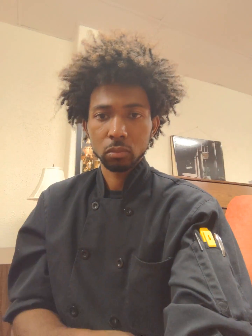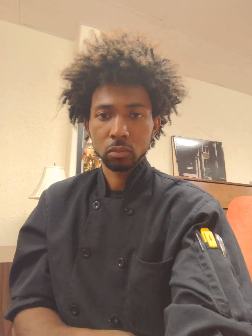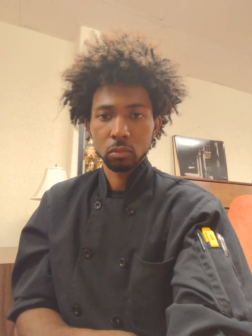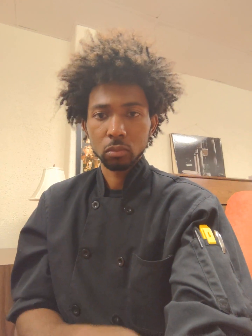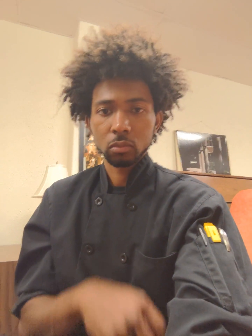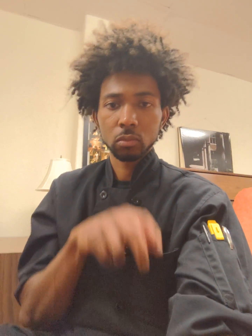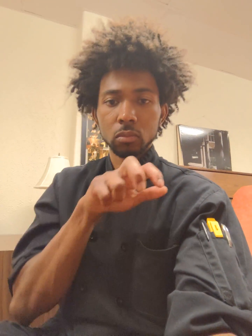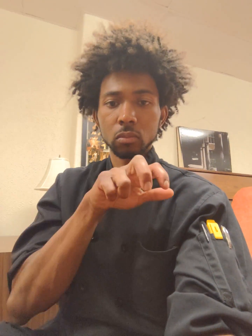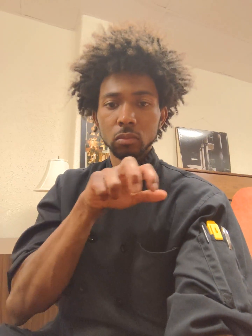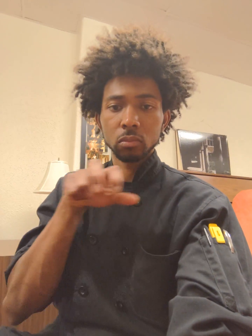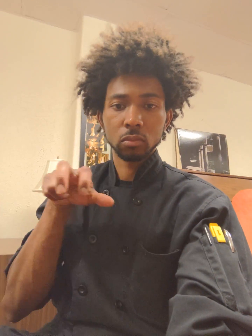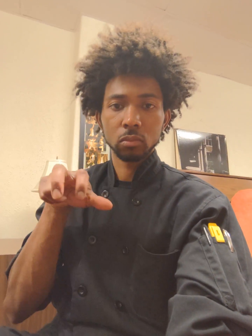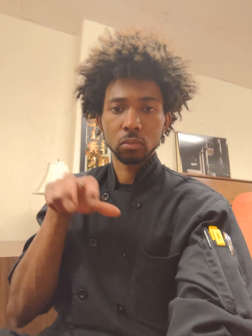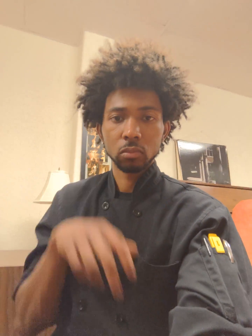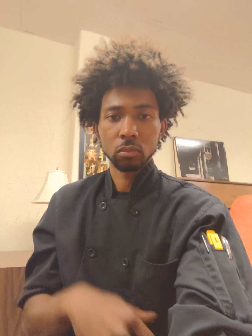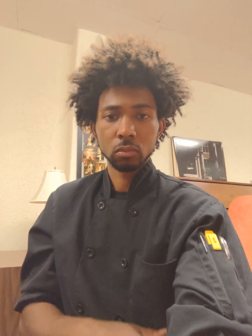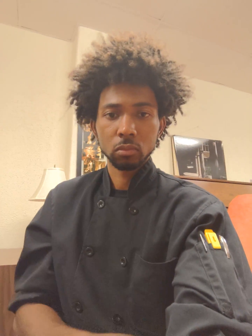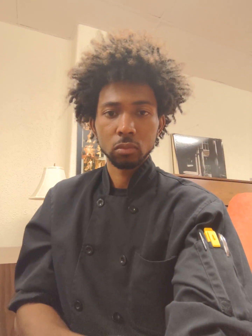couch